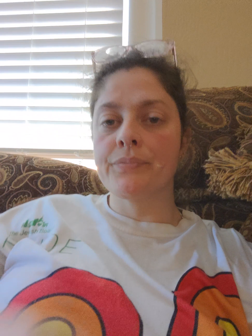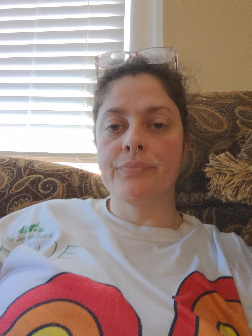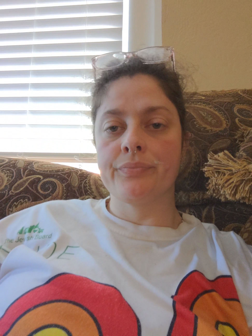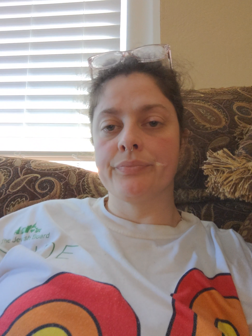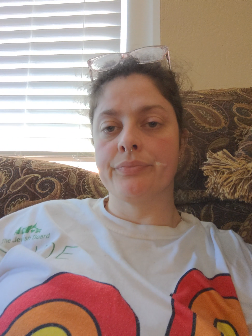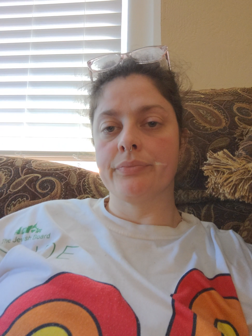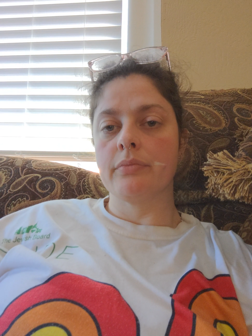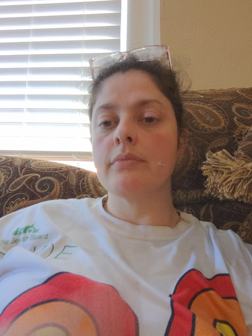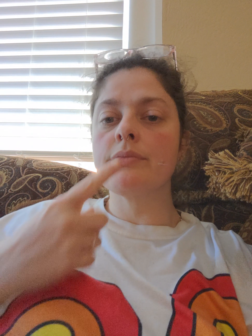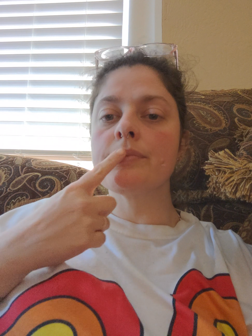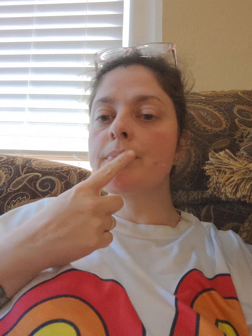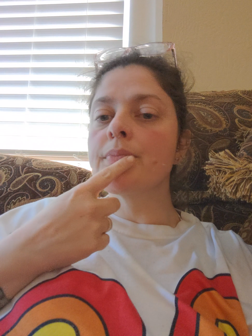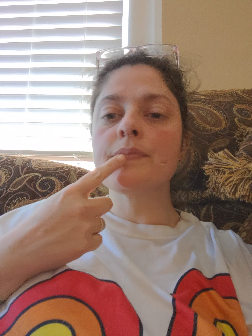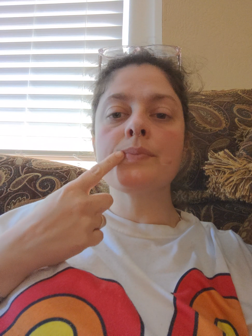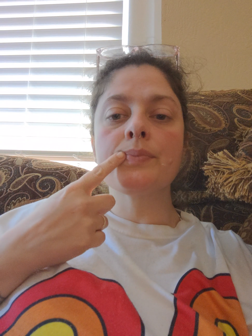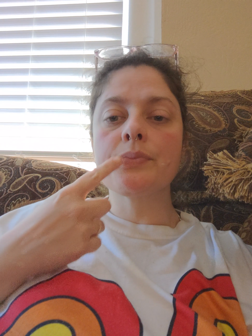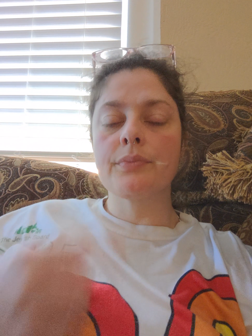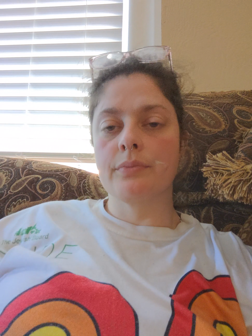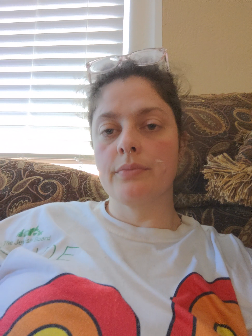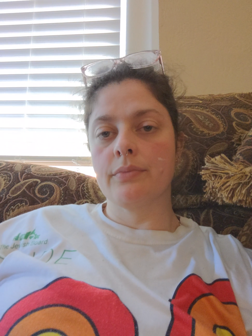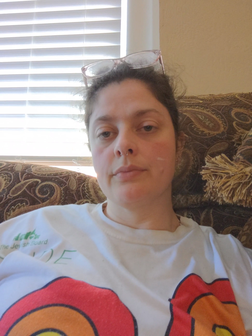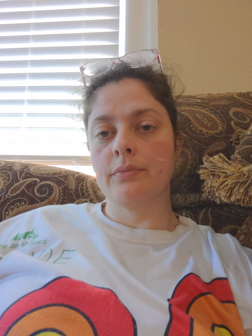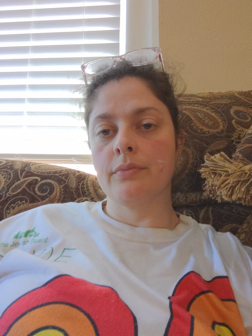lips